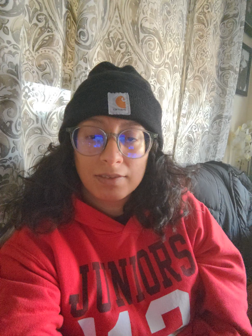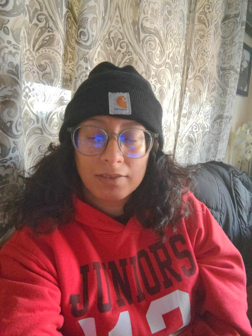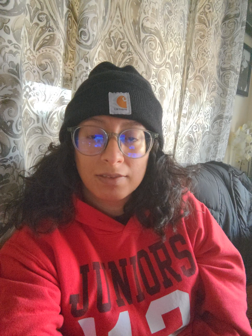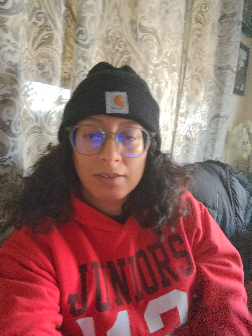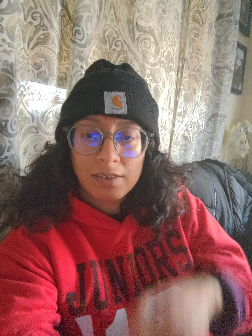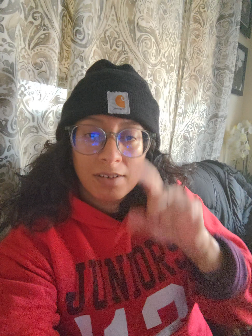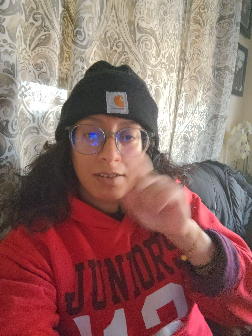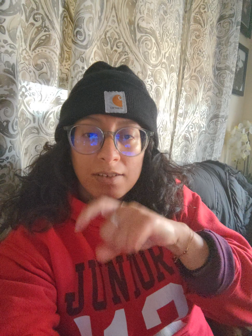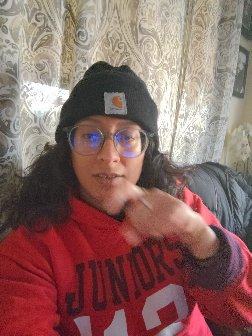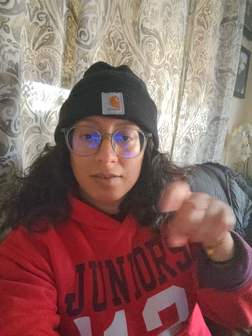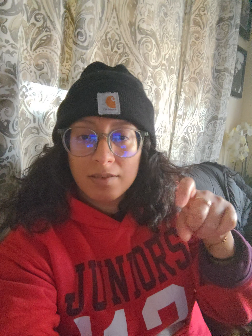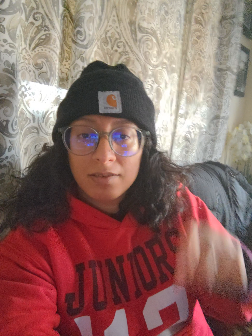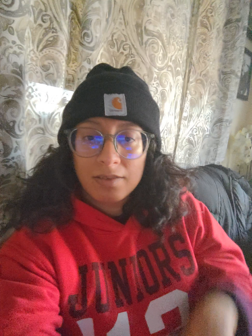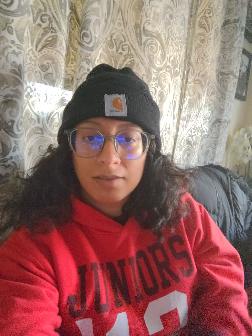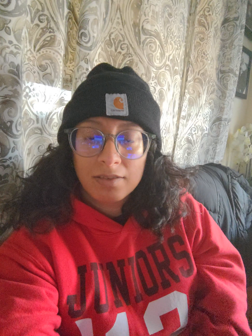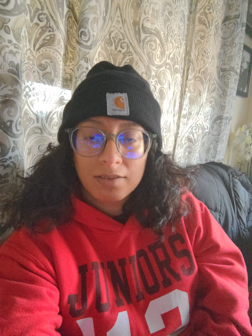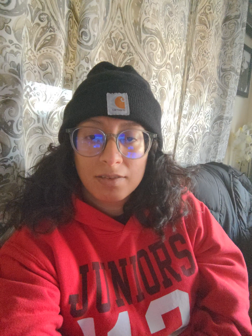closet